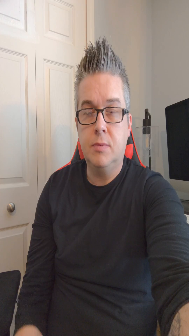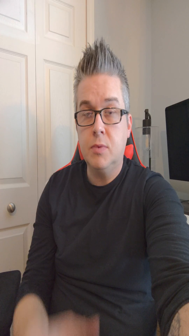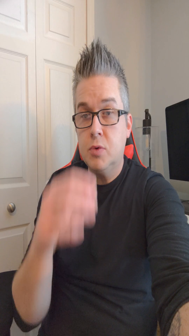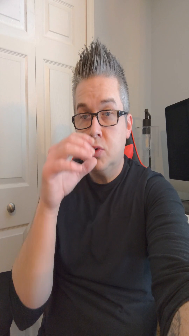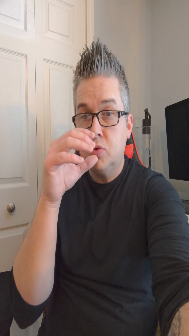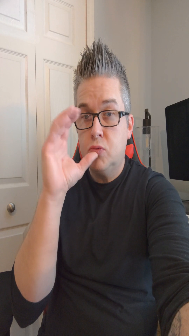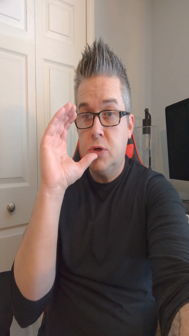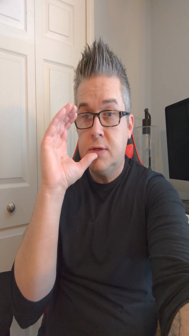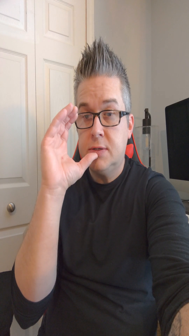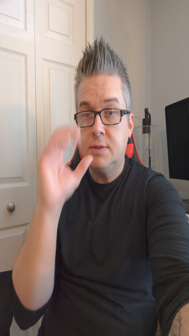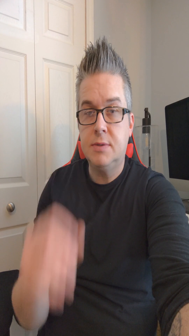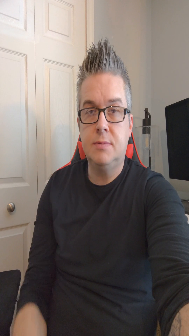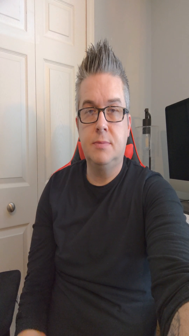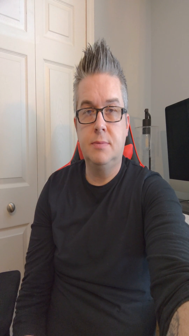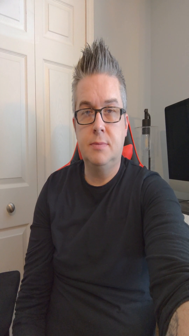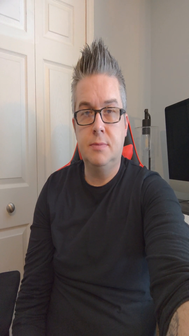drink